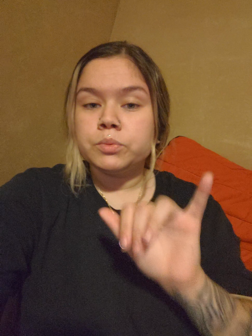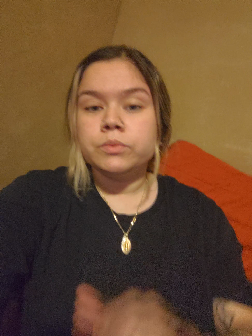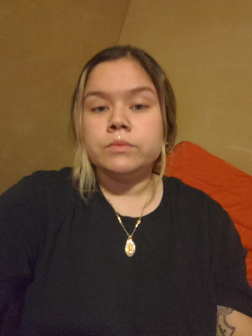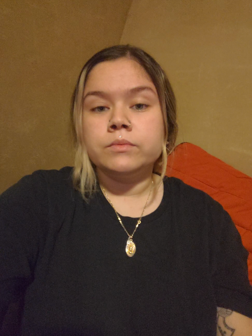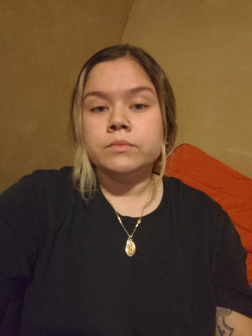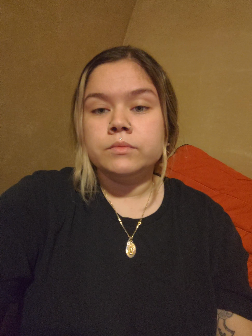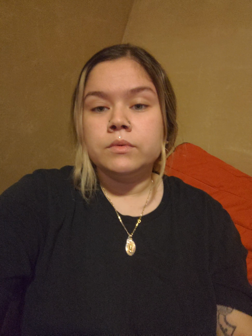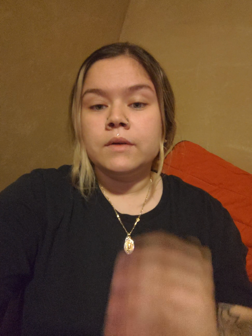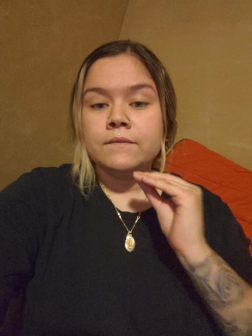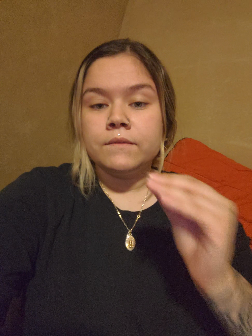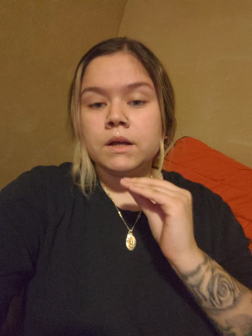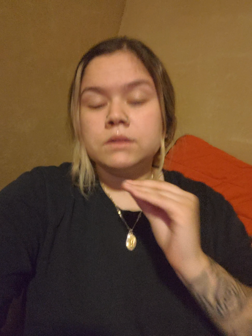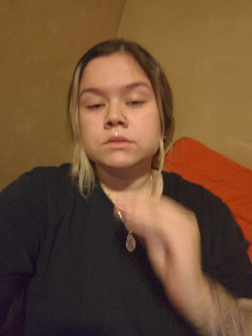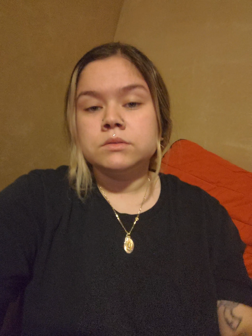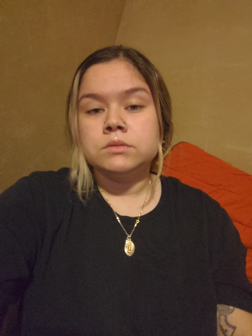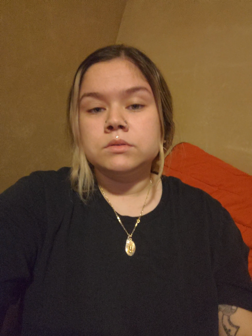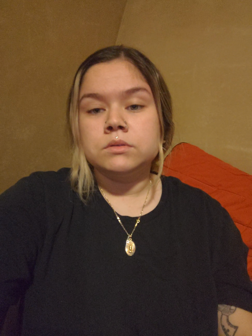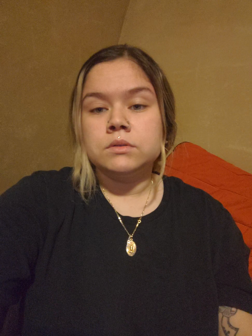fix